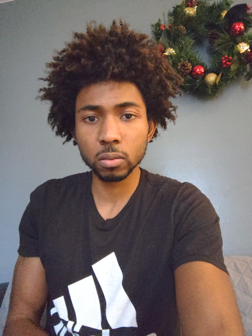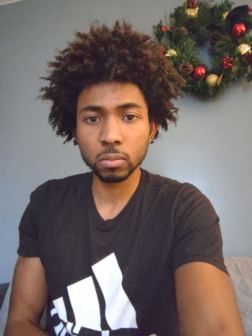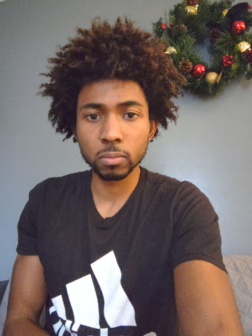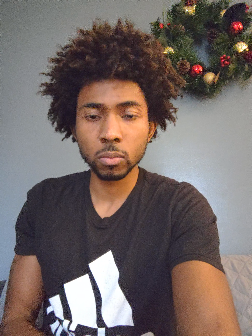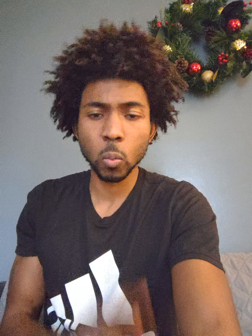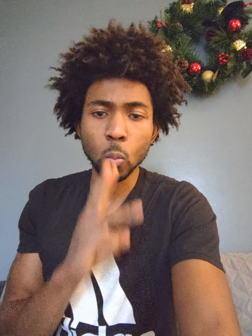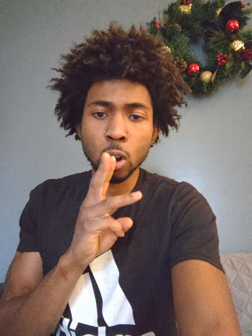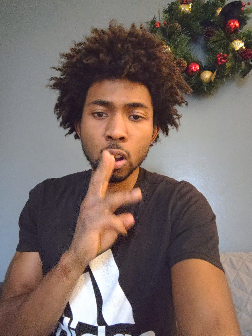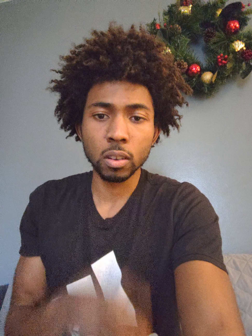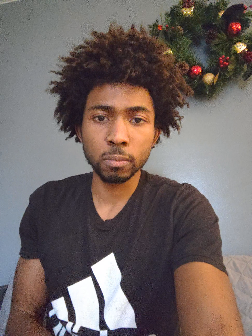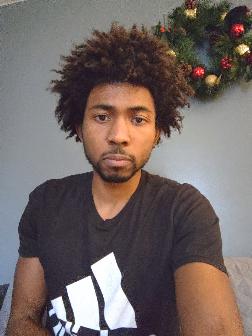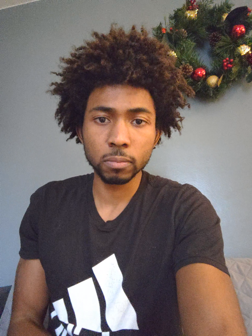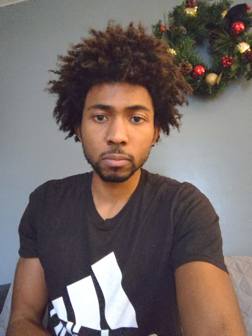water